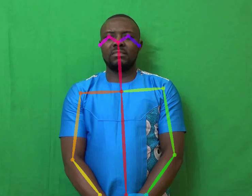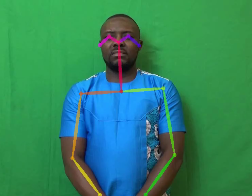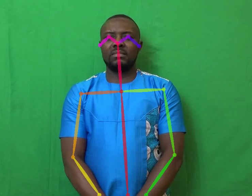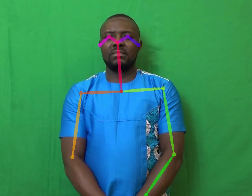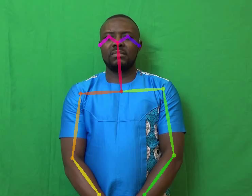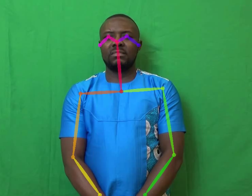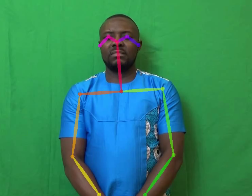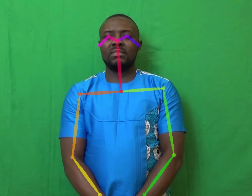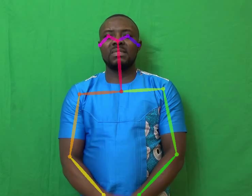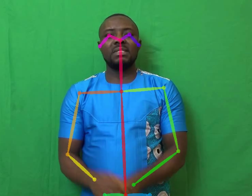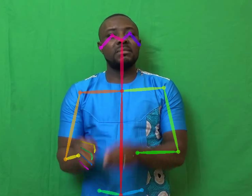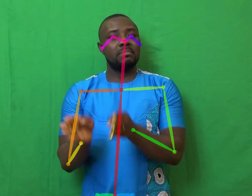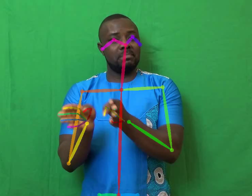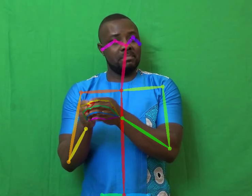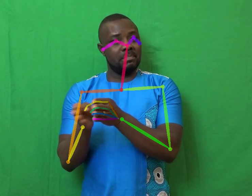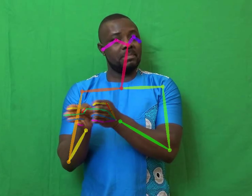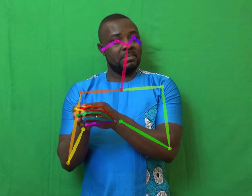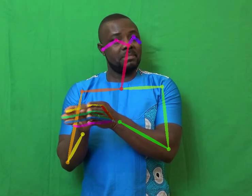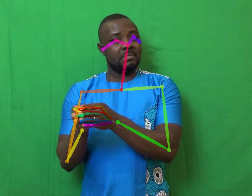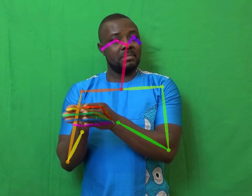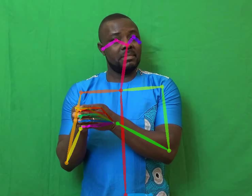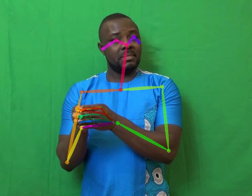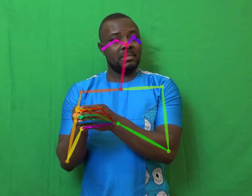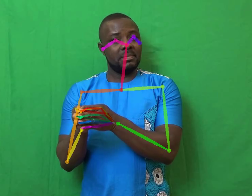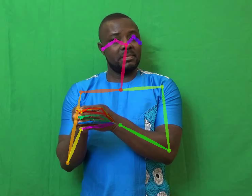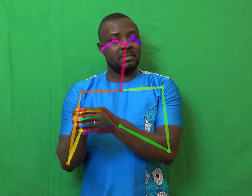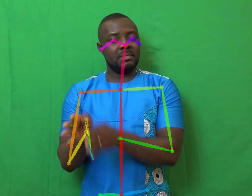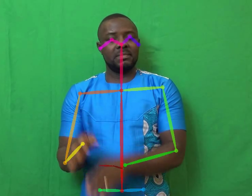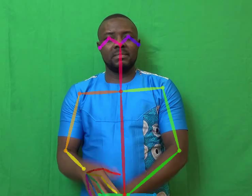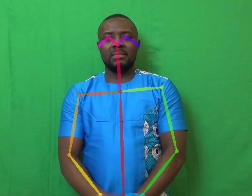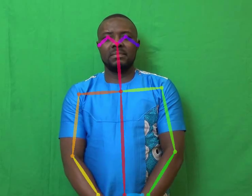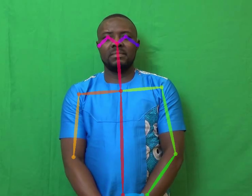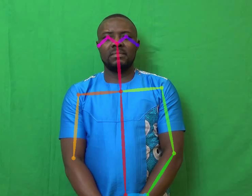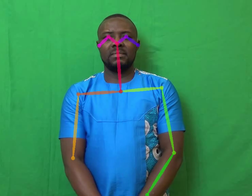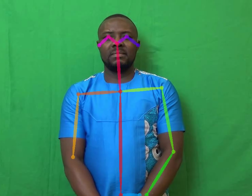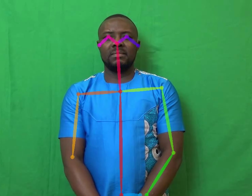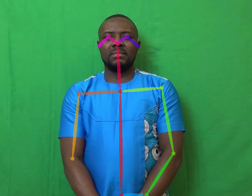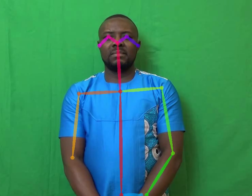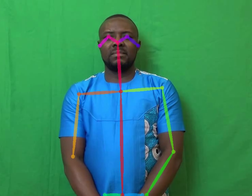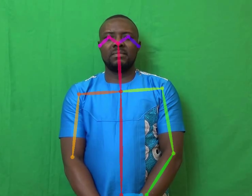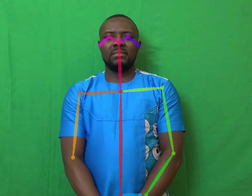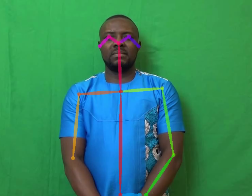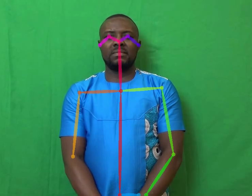meeting